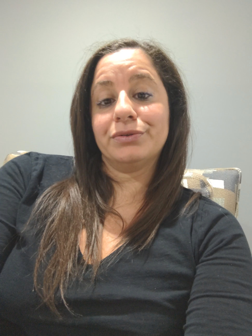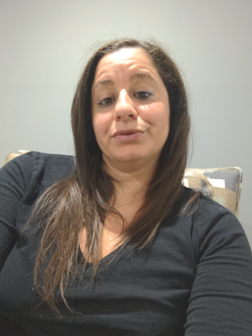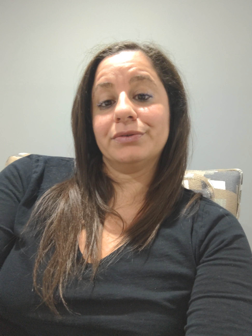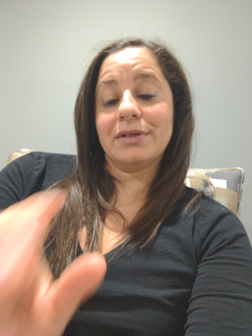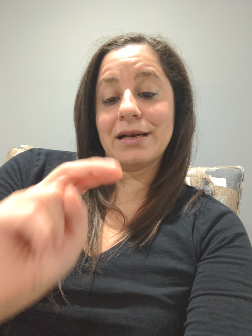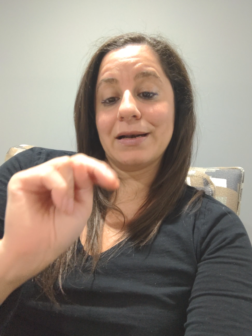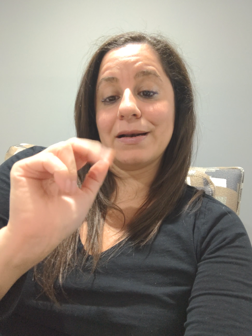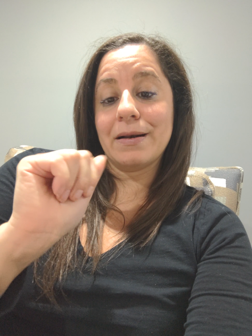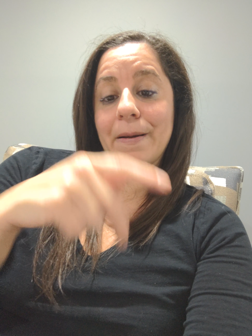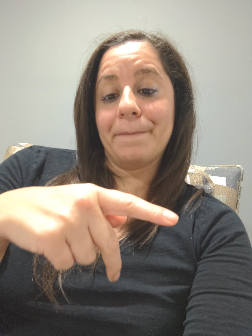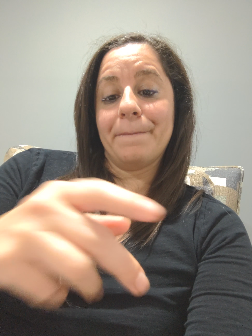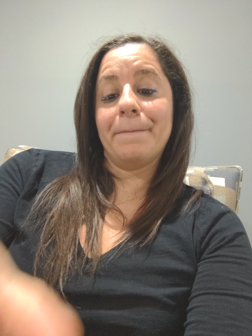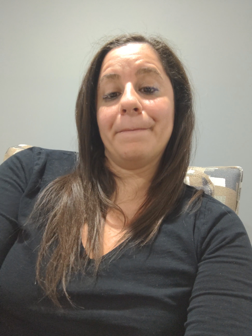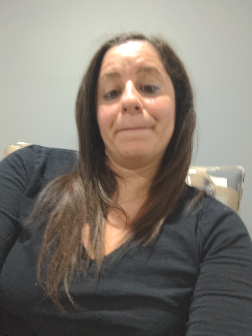nap